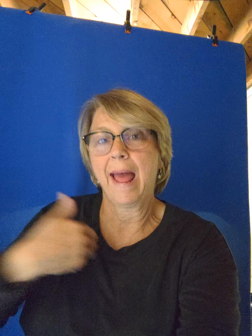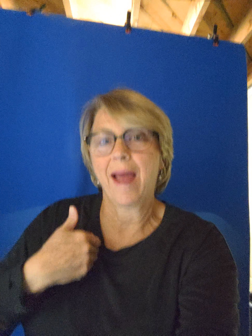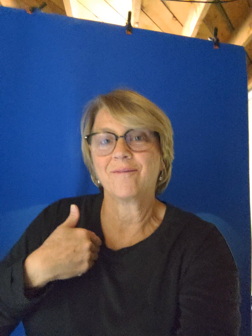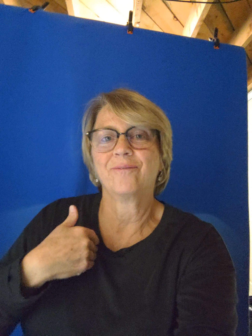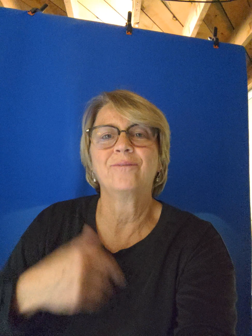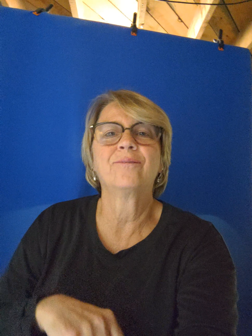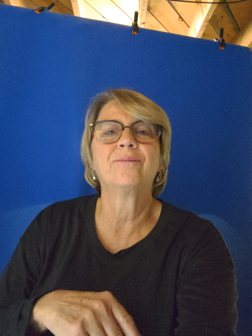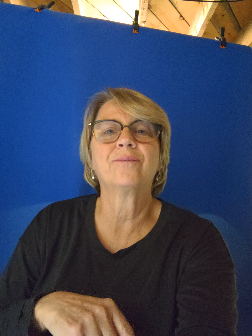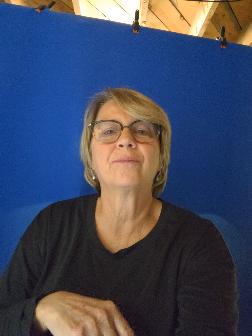have